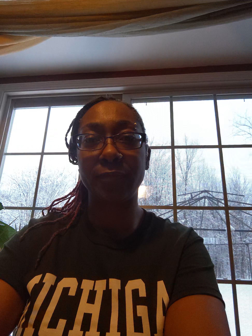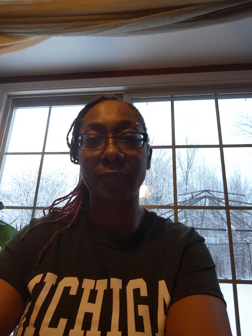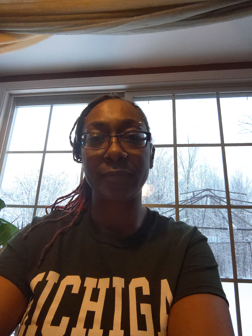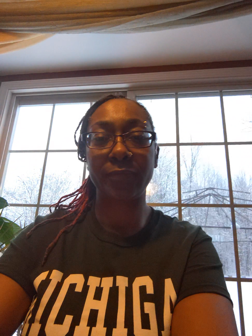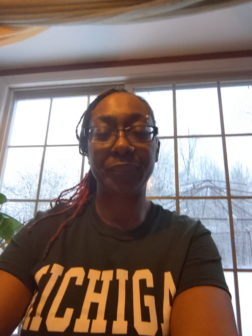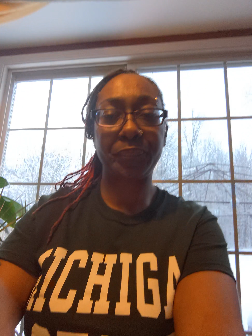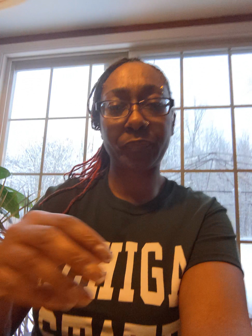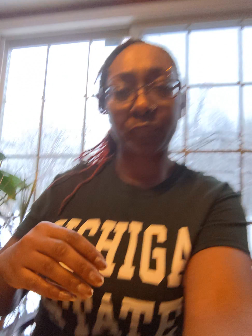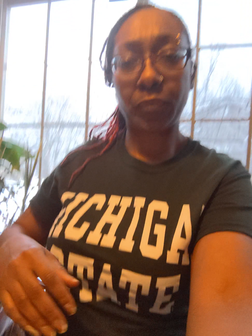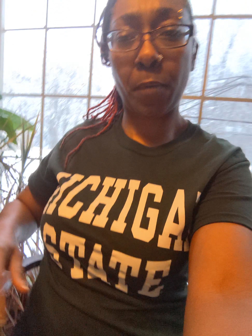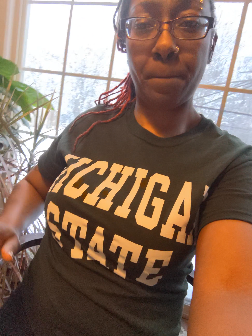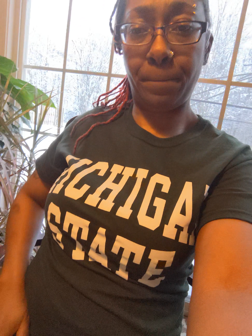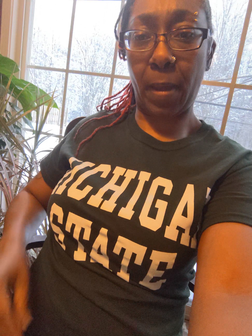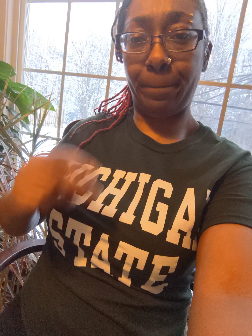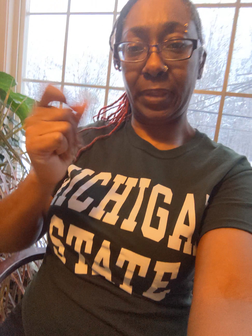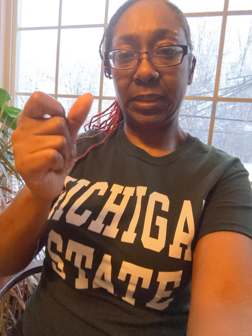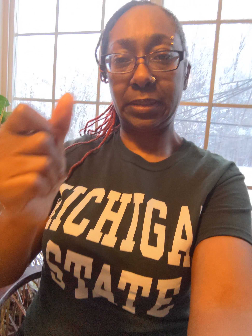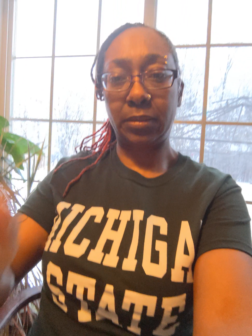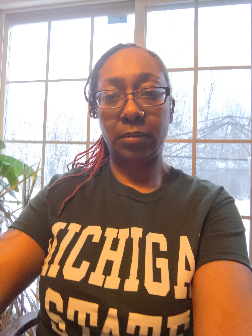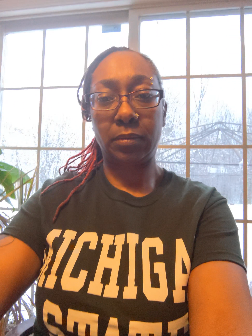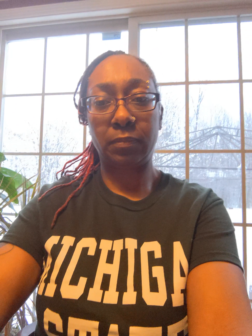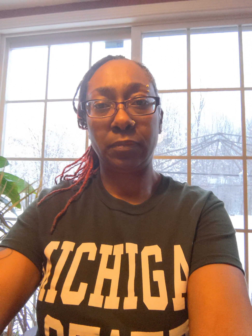puppy